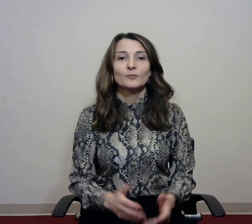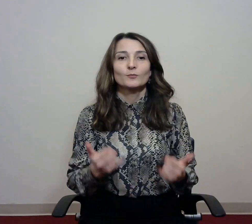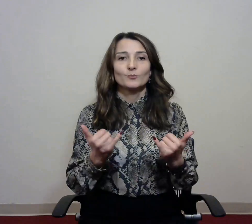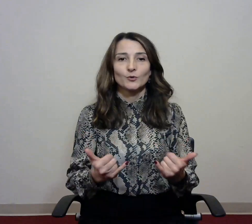indi